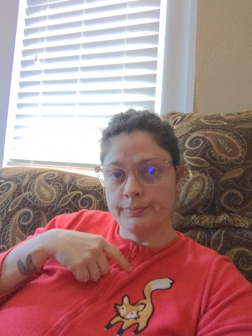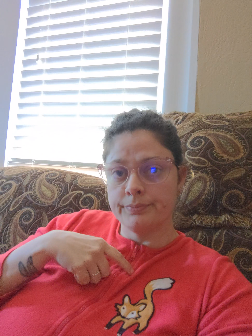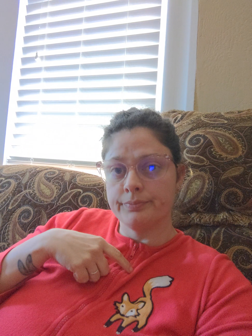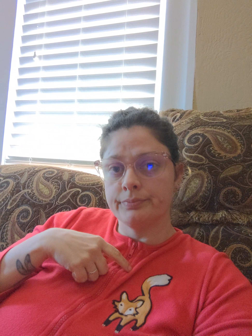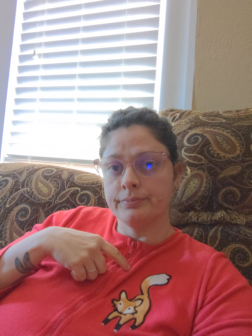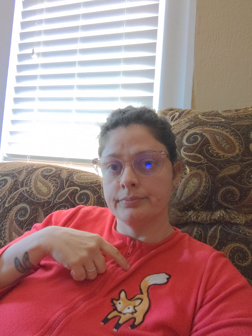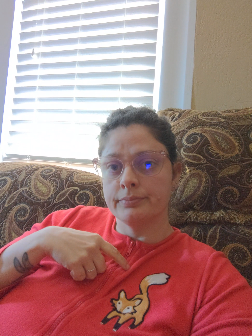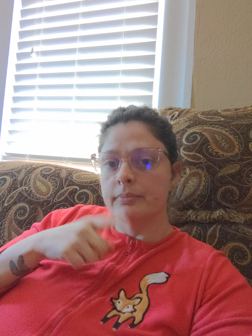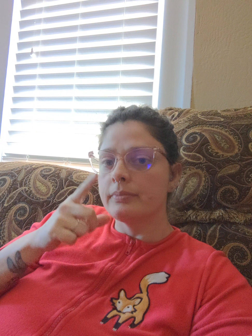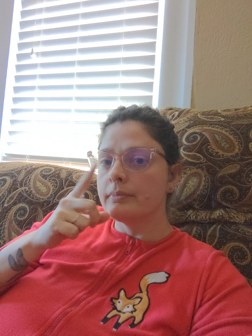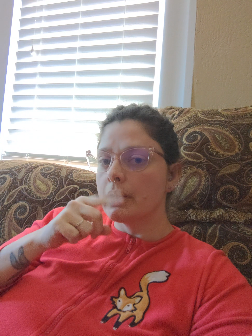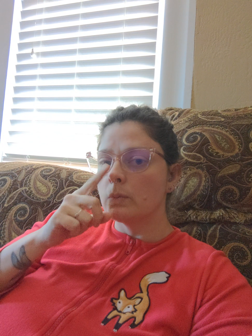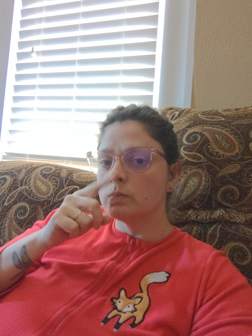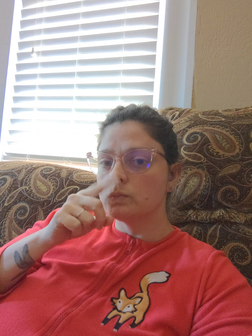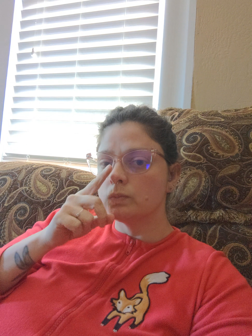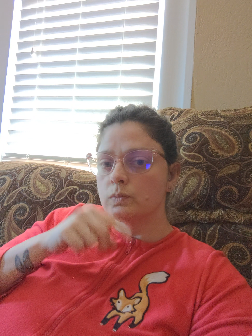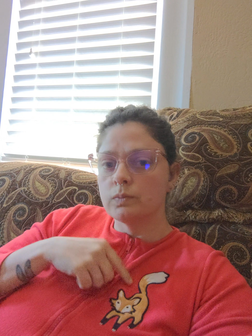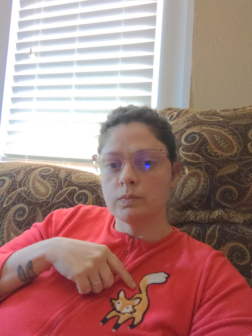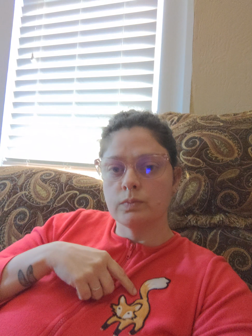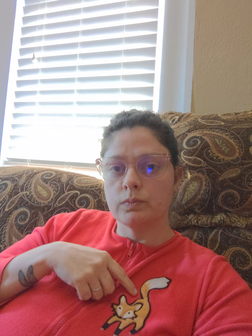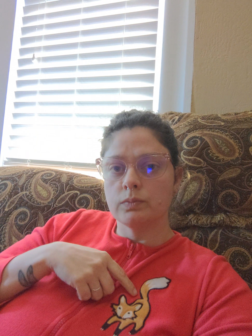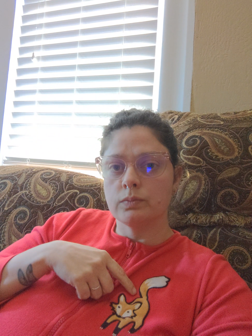mouse